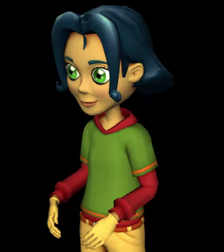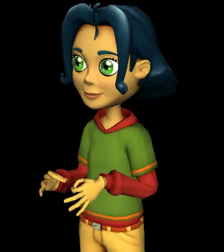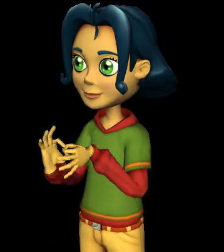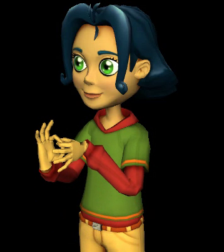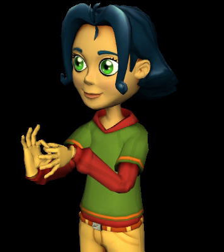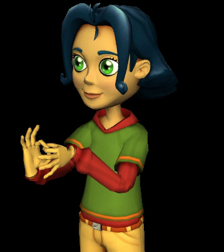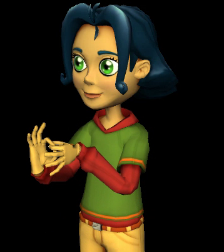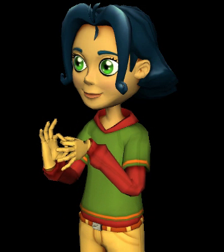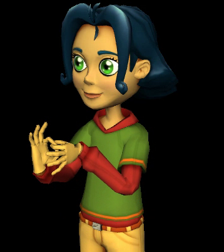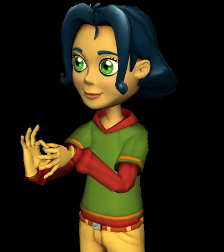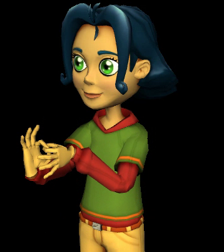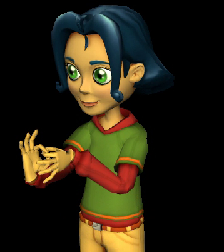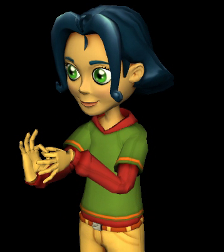علاقة